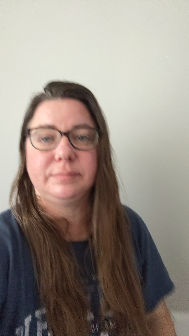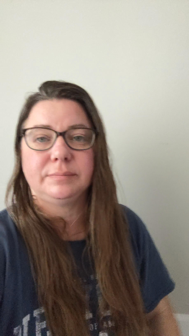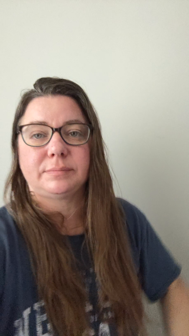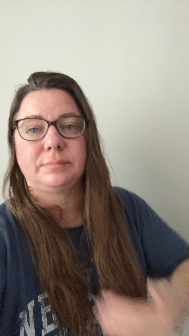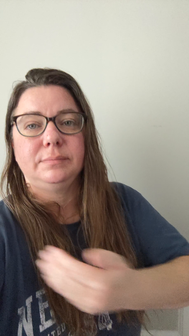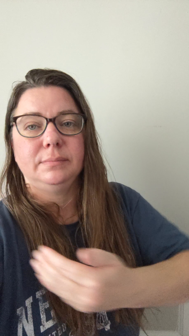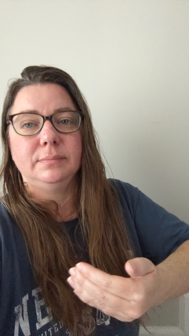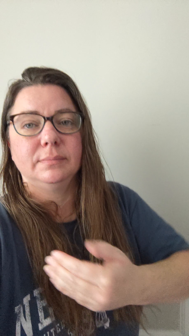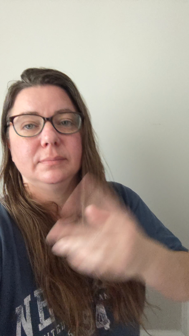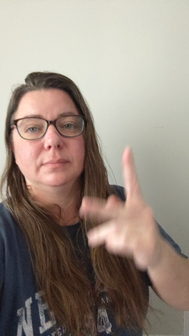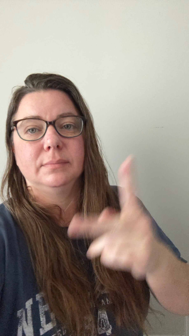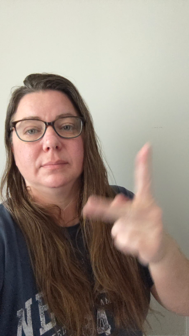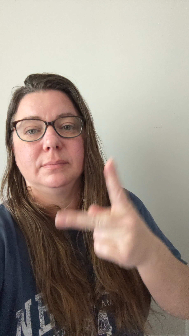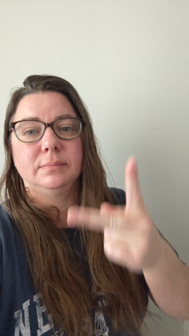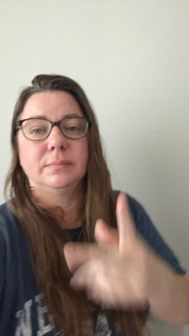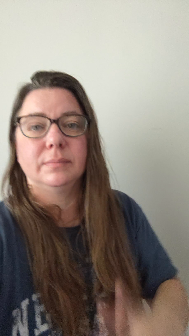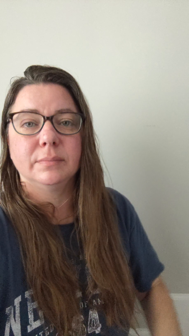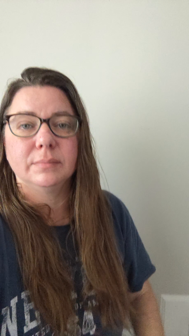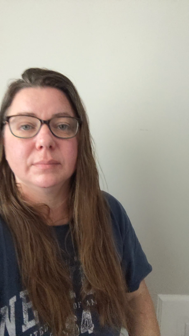babysitter